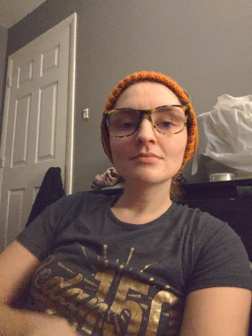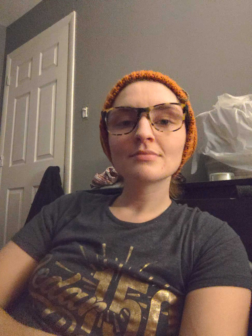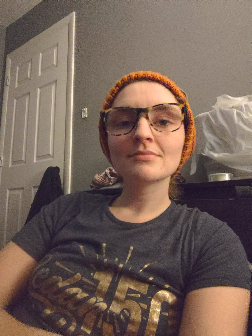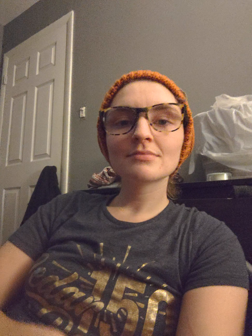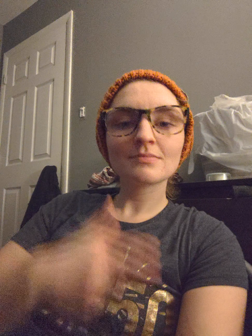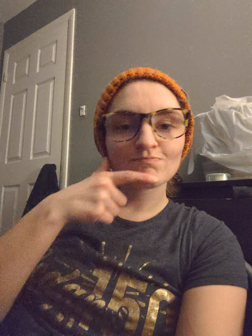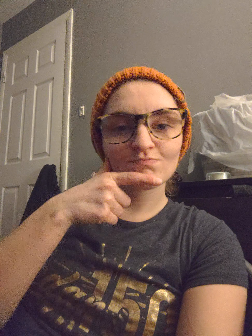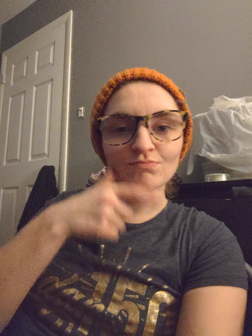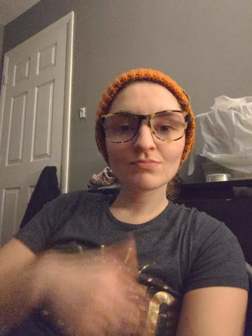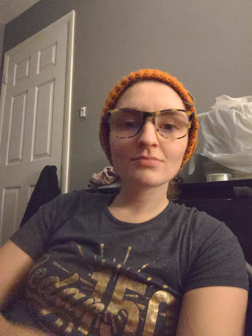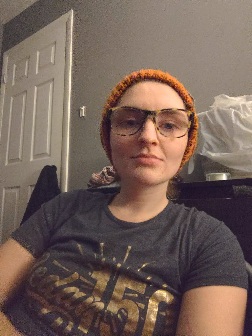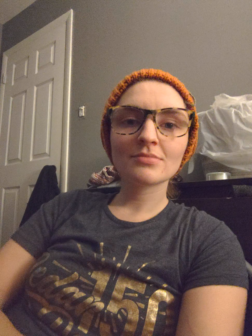radio